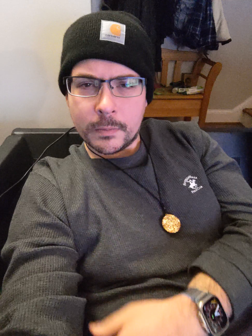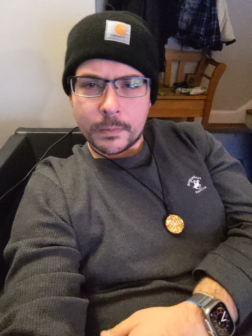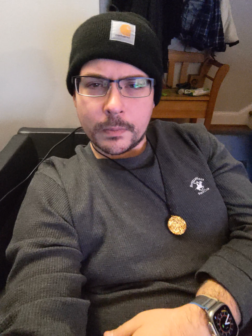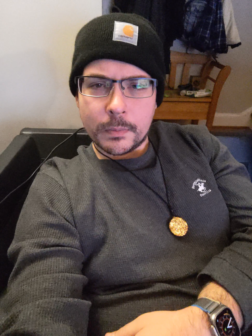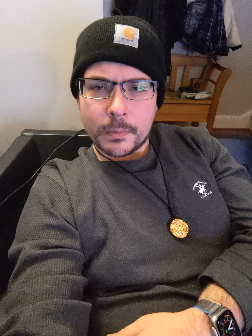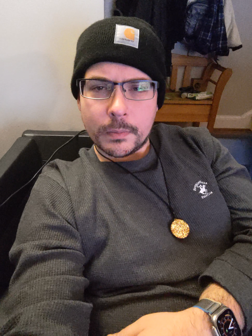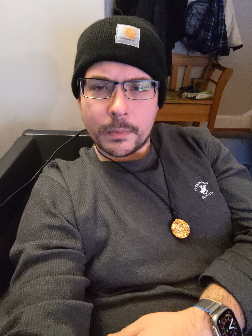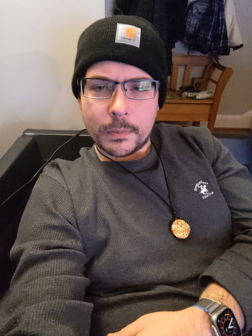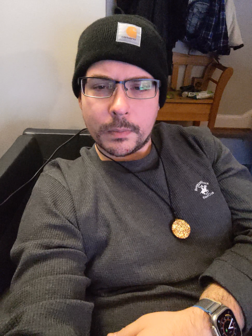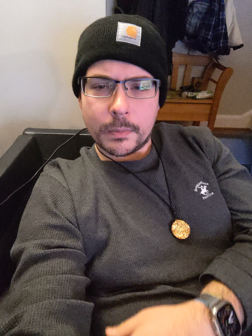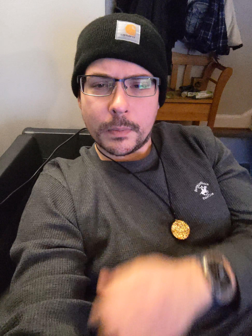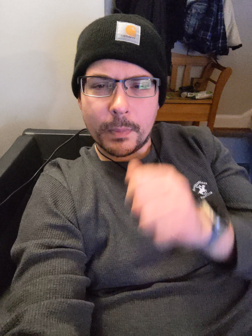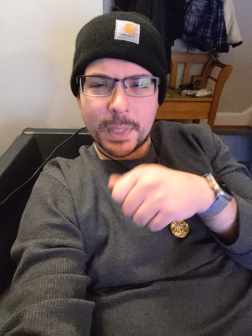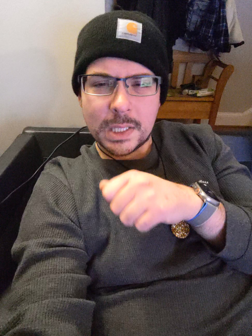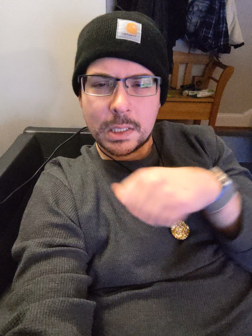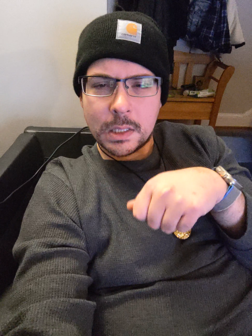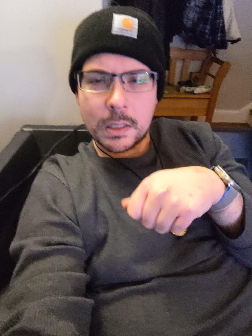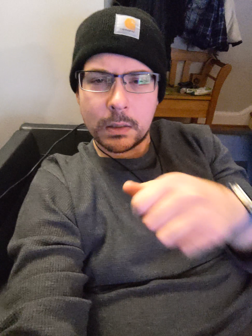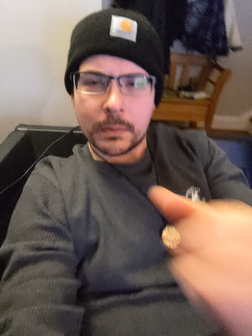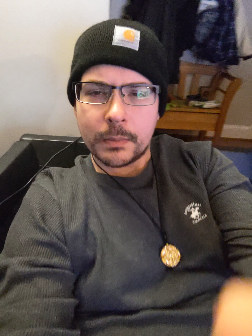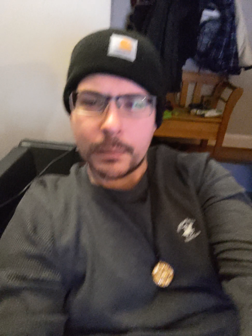mitten